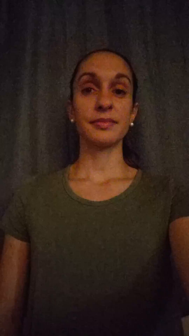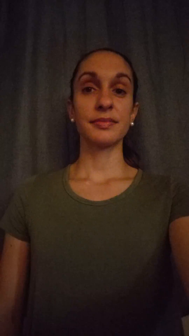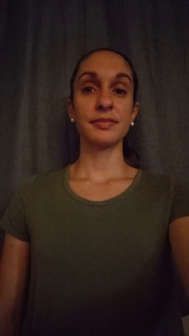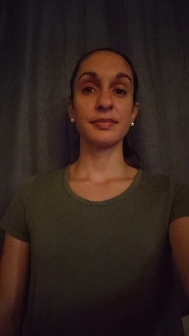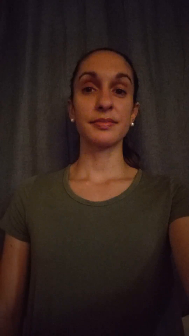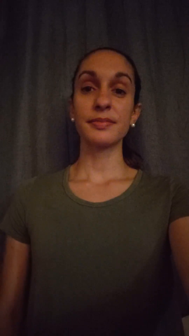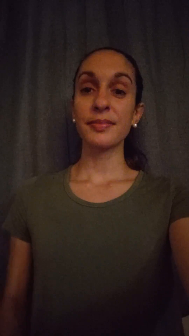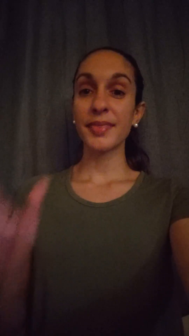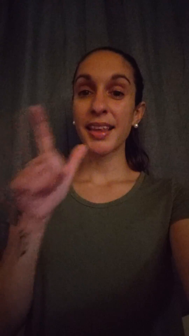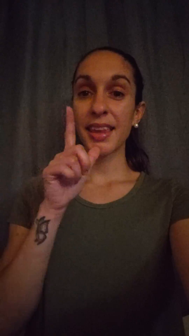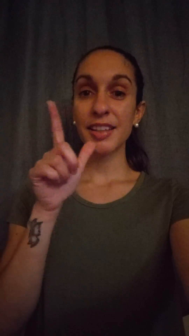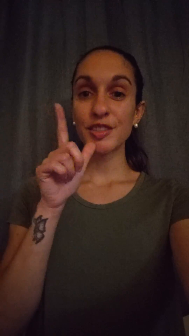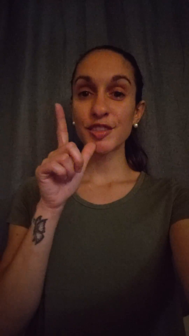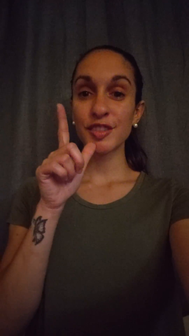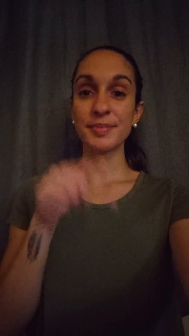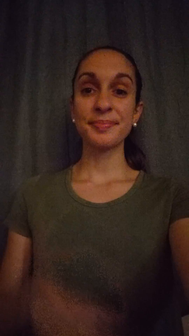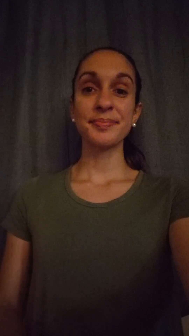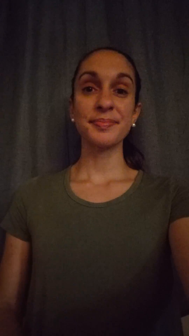lunch